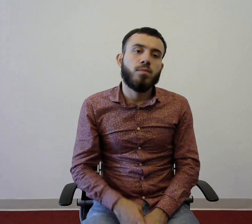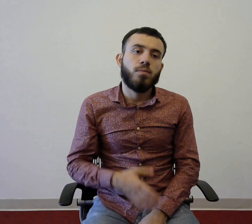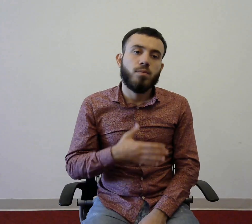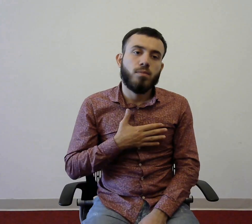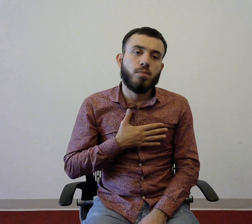mən